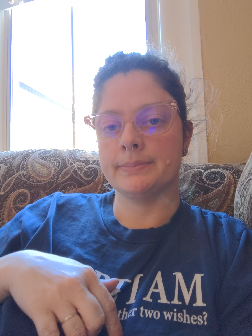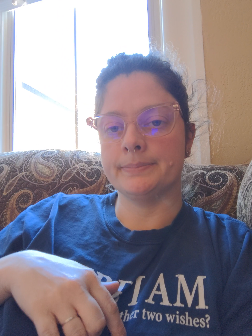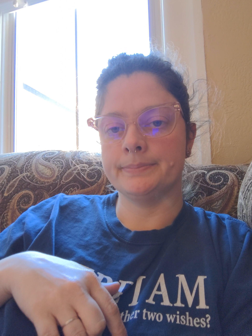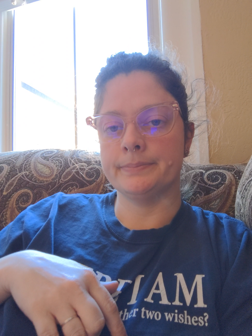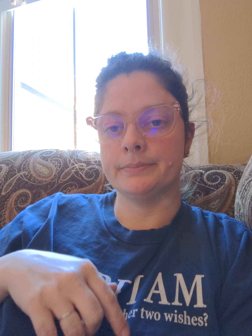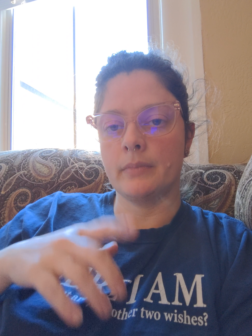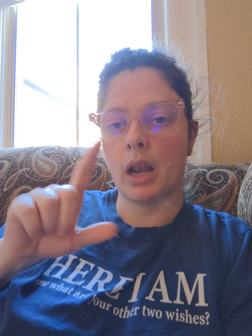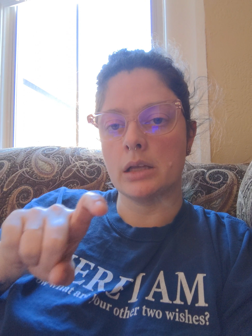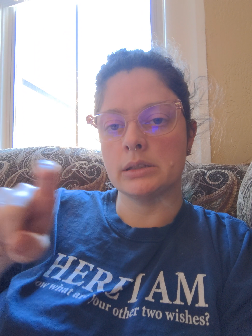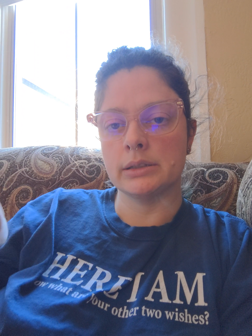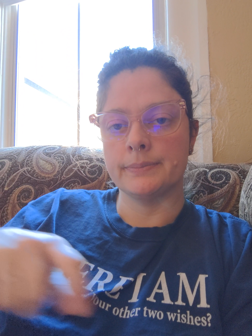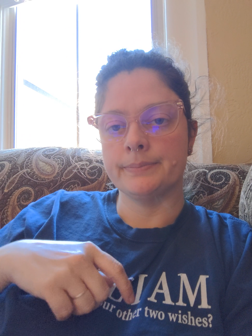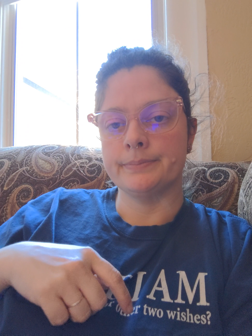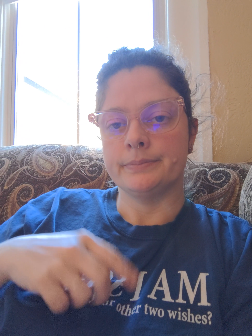closet